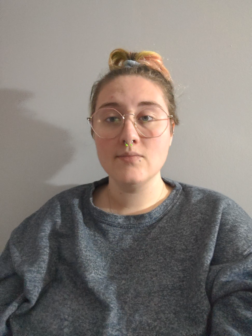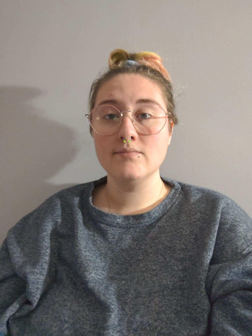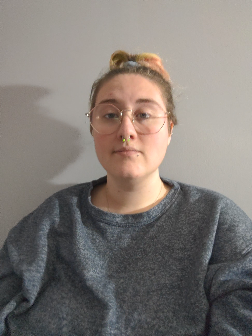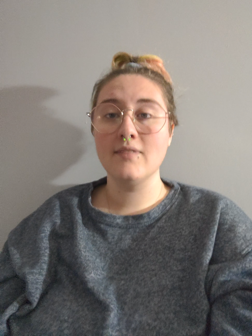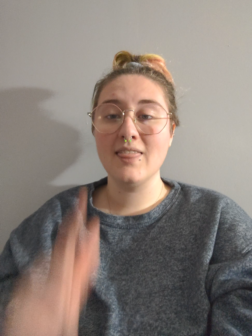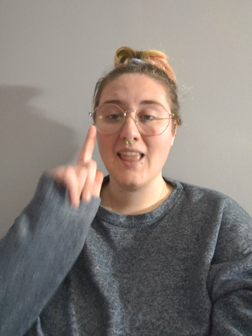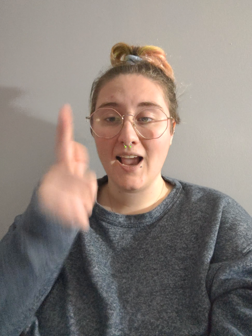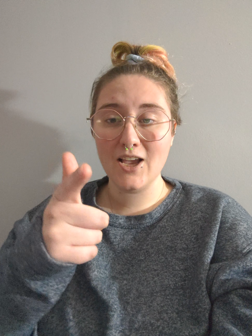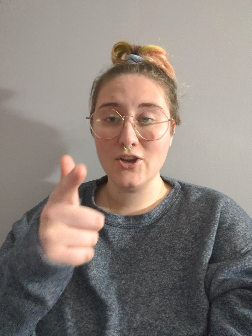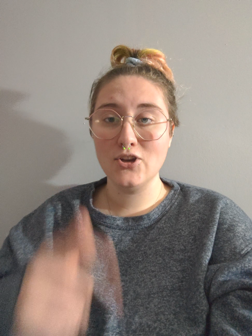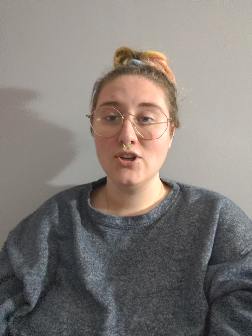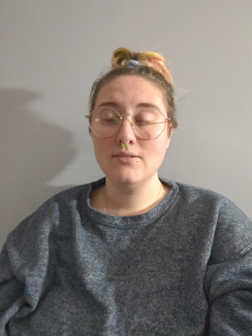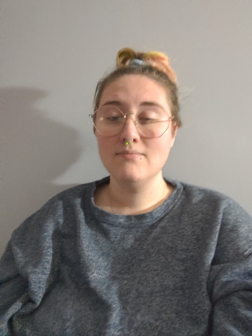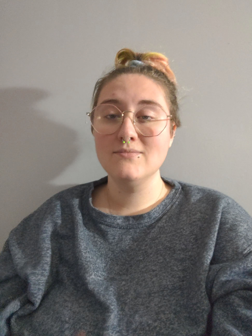later